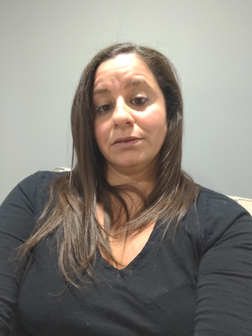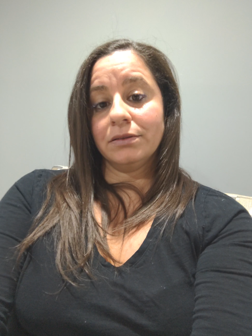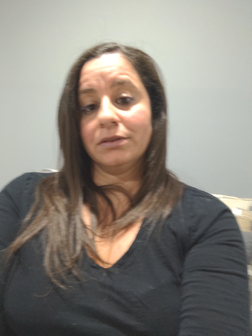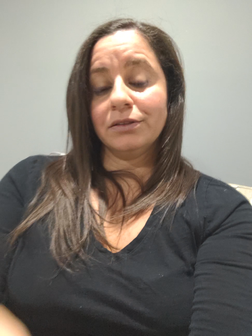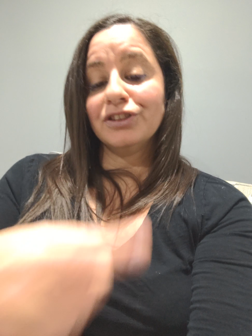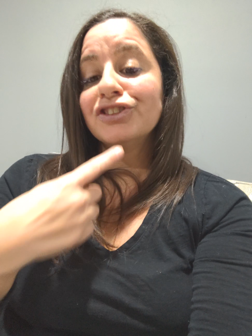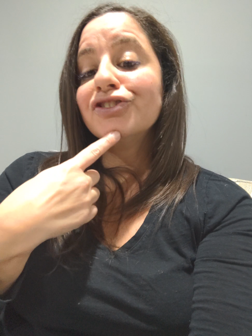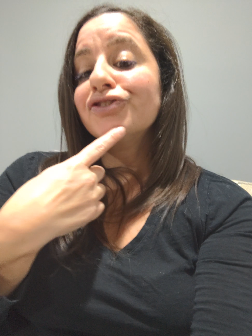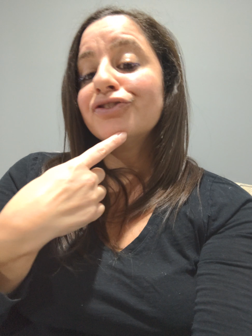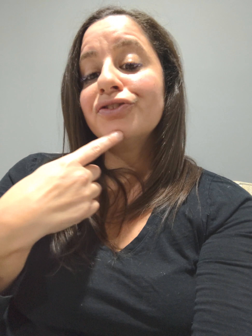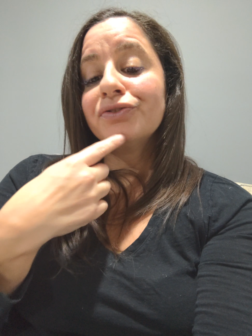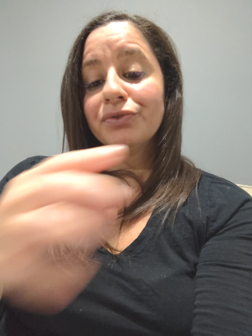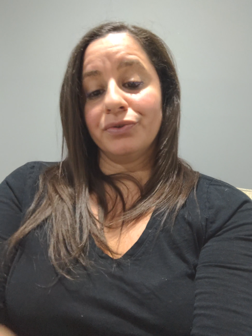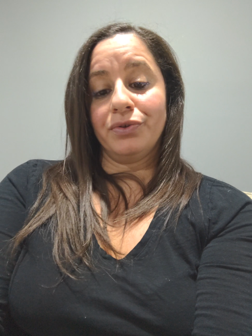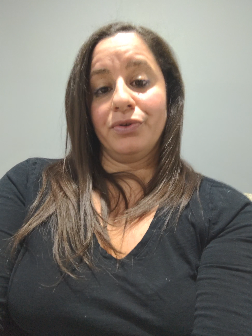chin